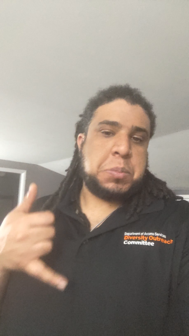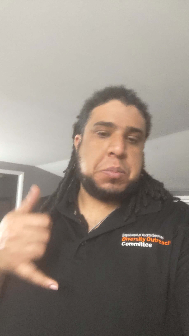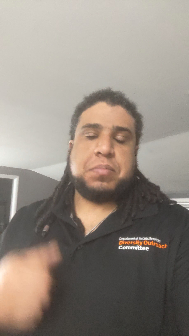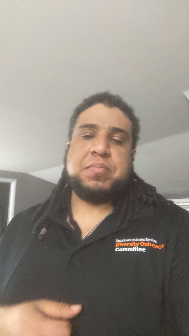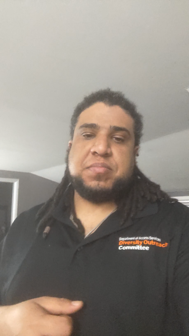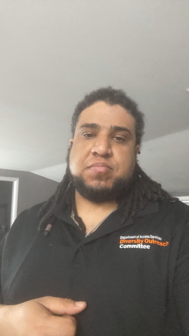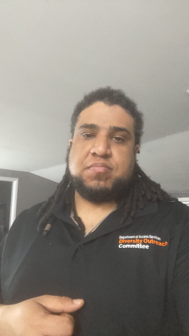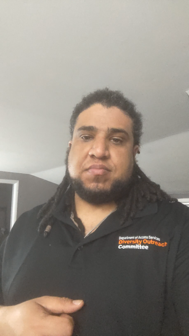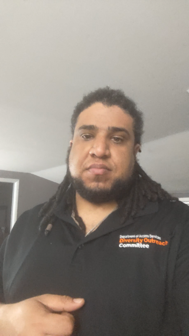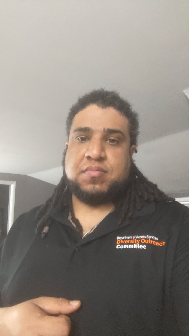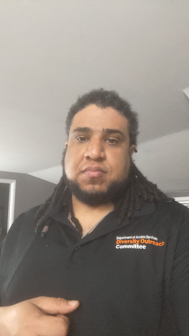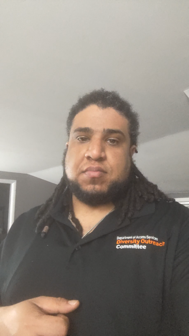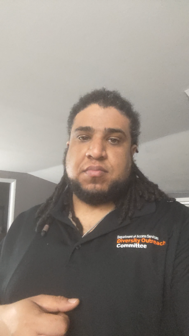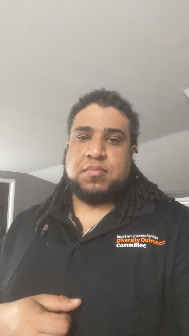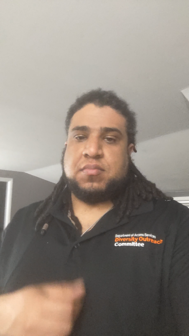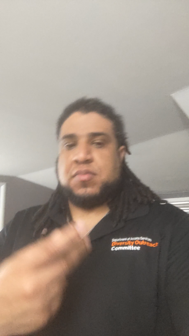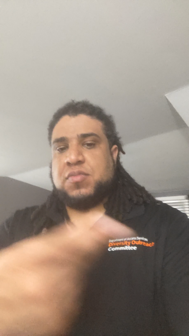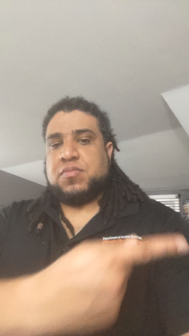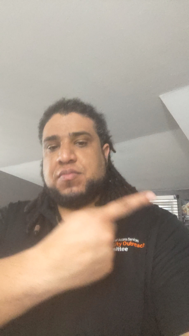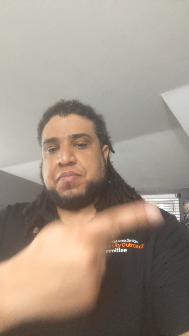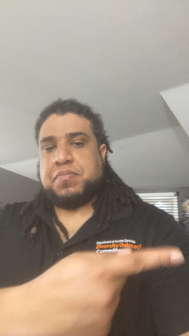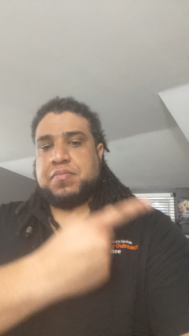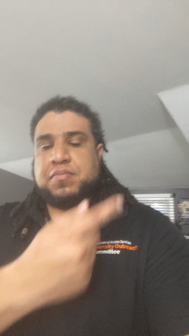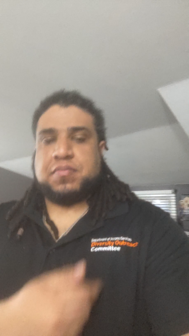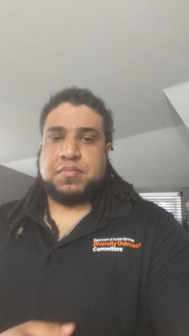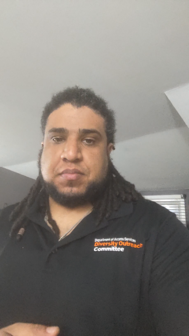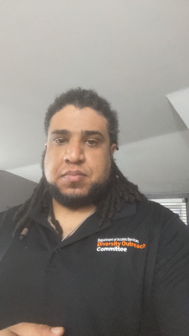sheep